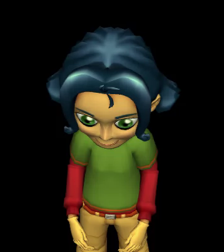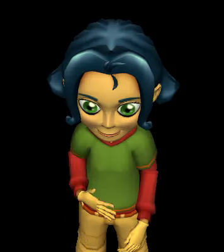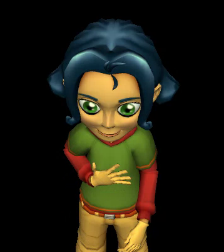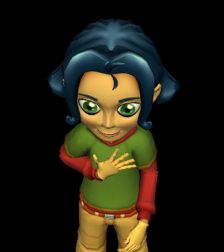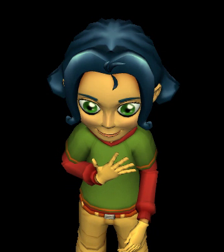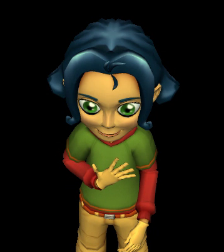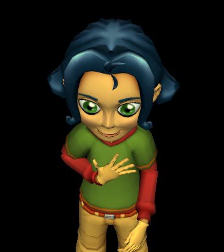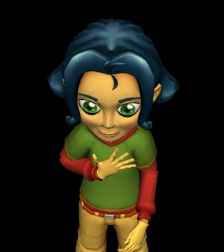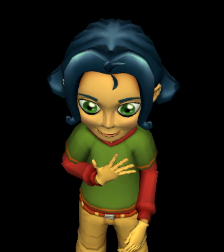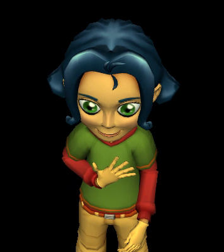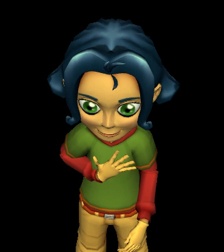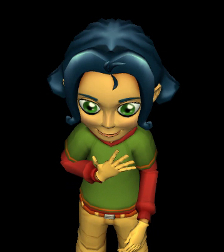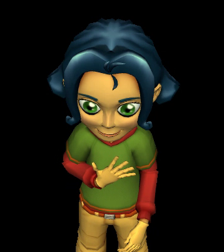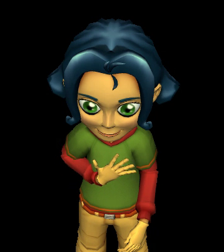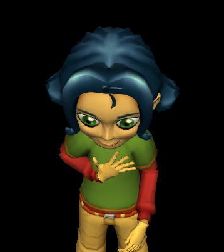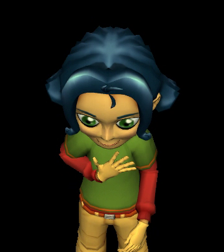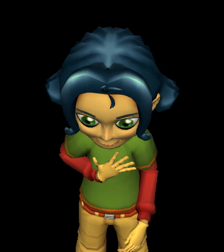يقدر